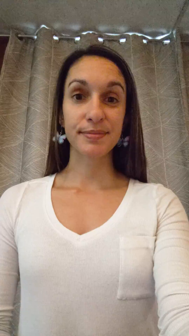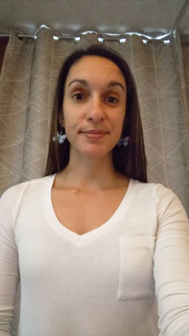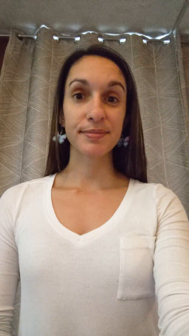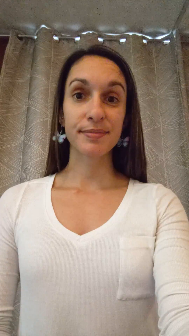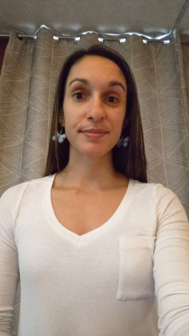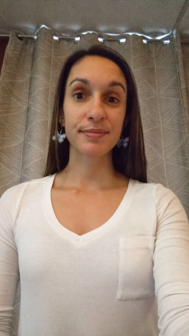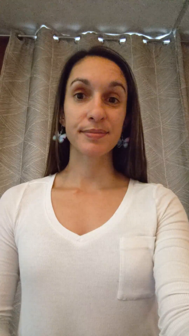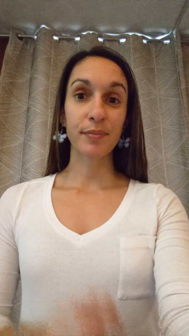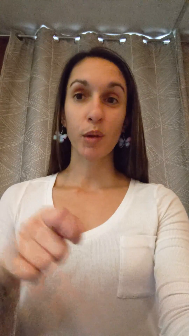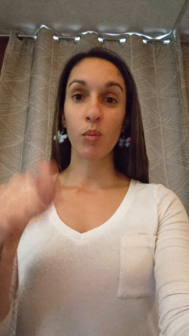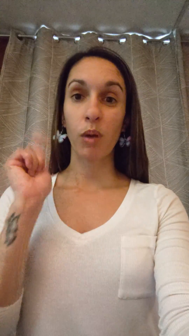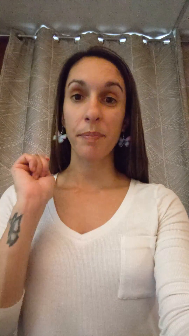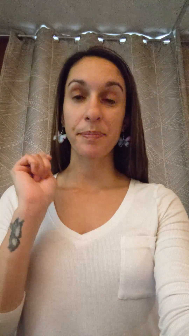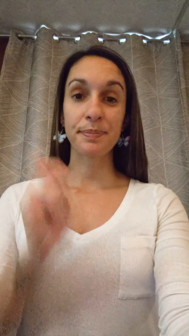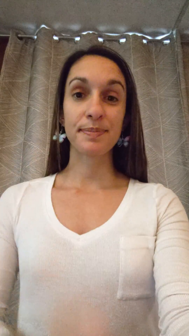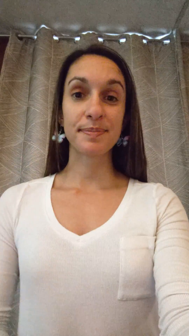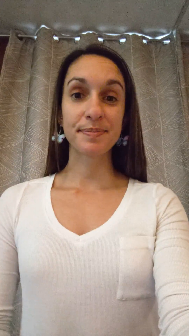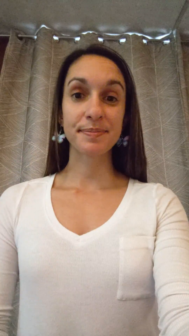rip